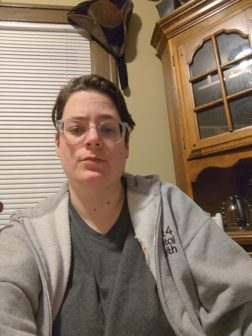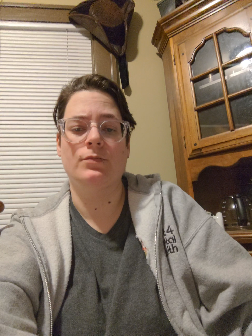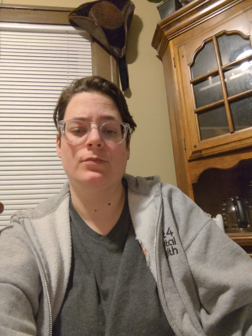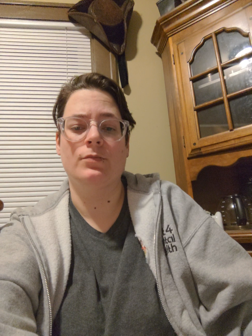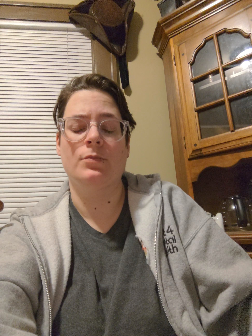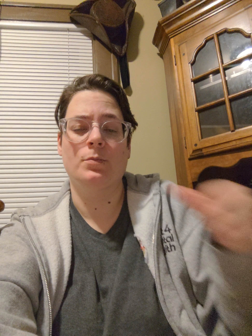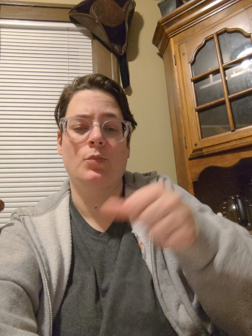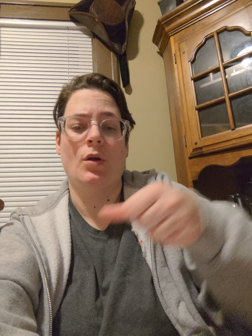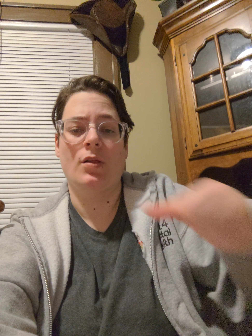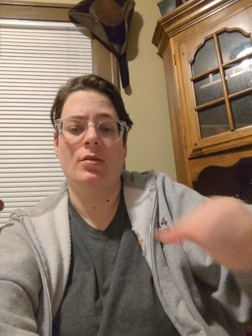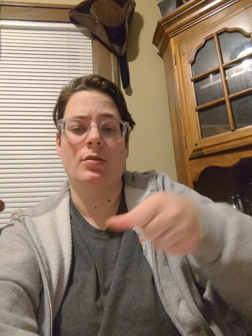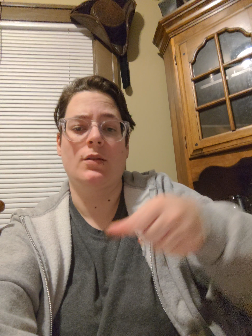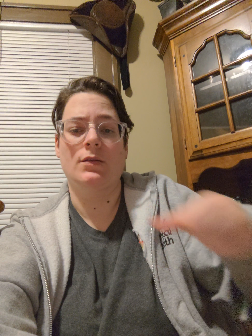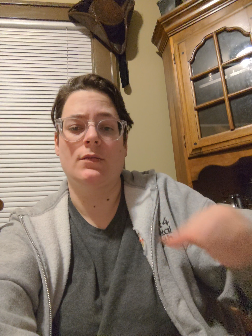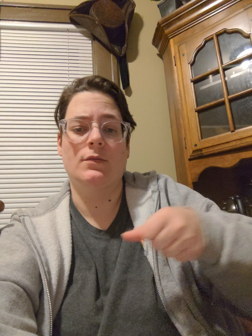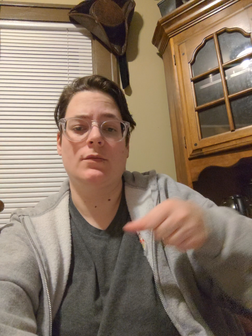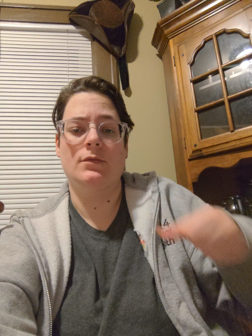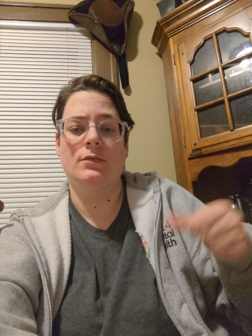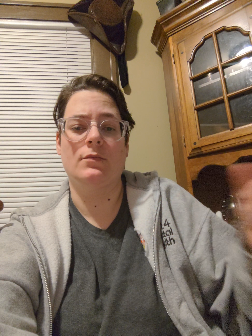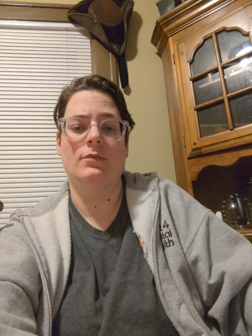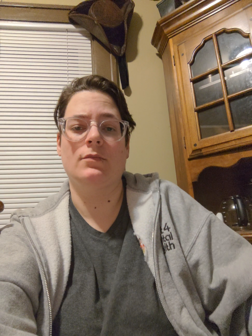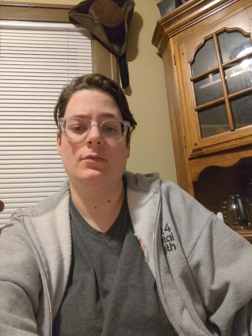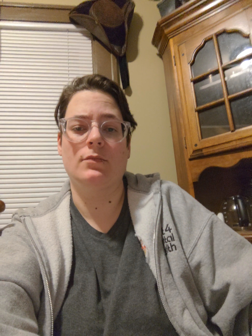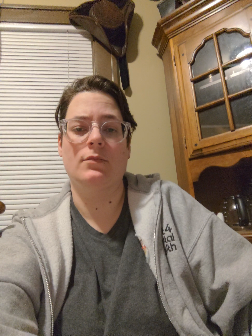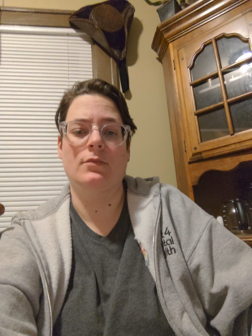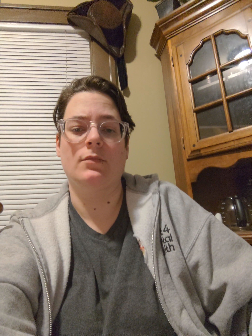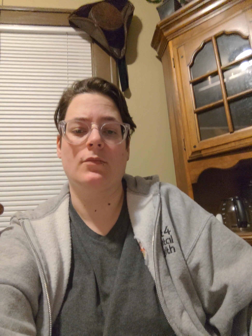puzzle